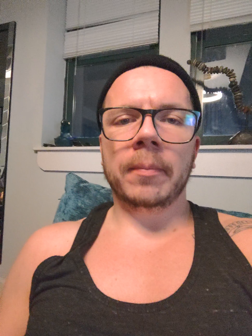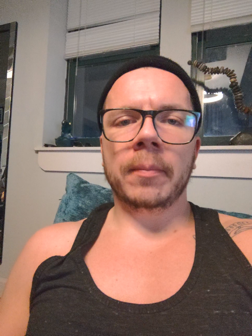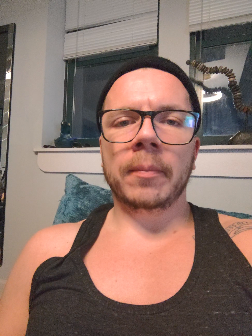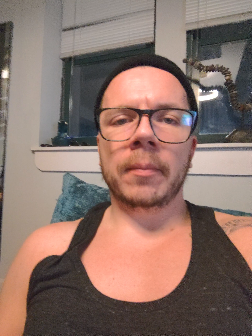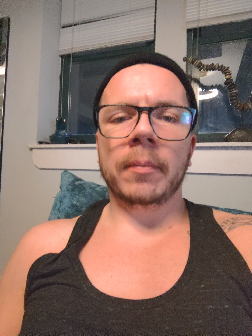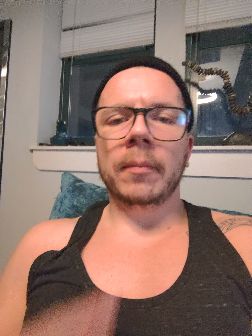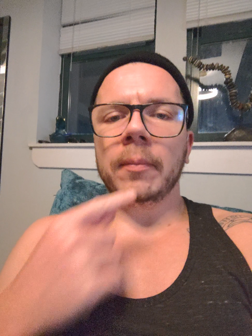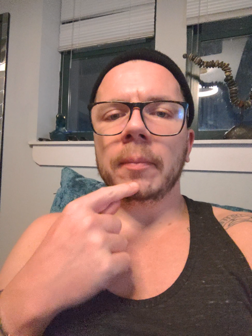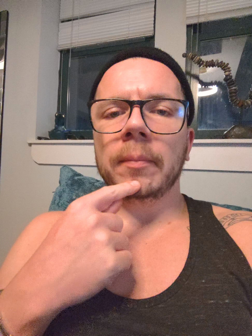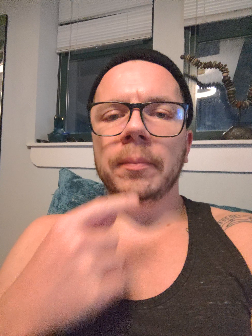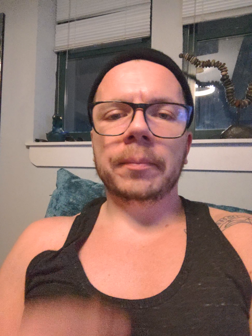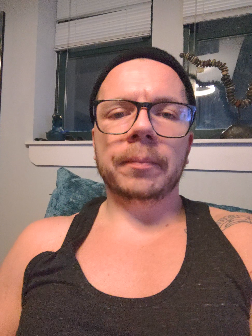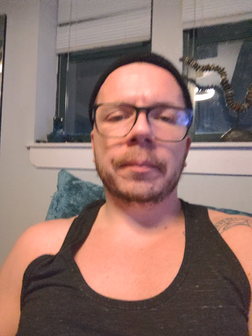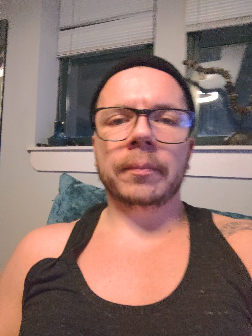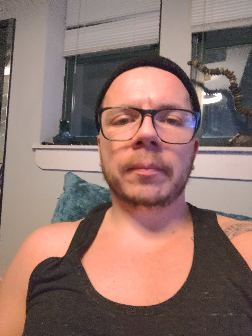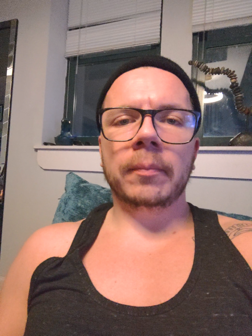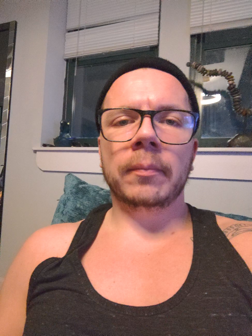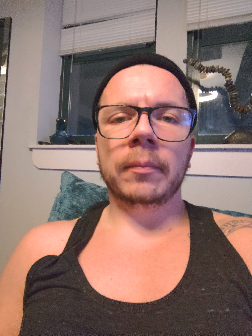say